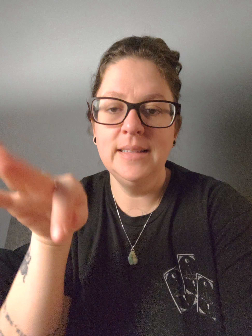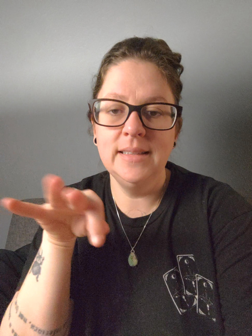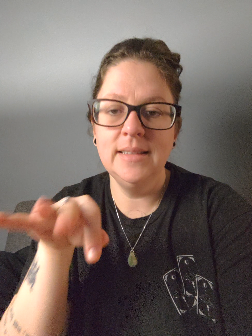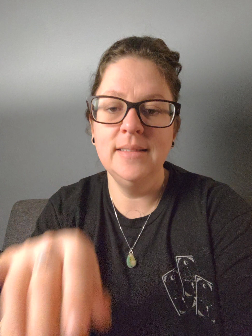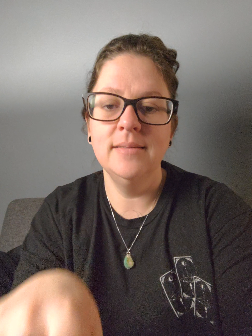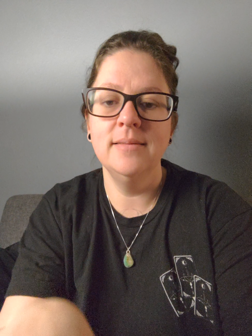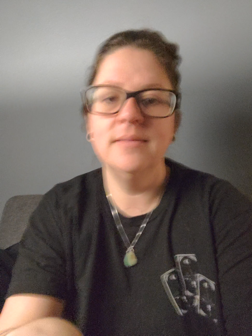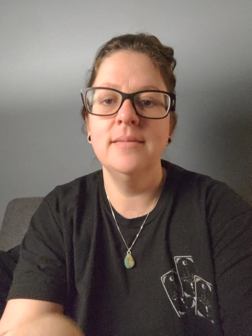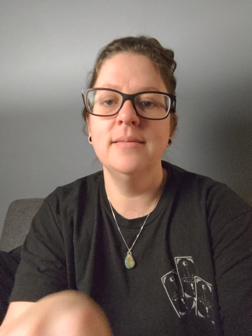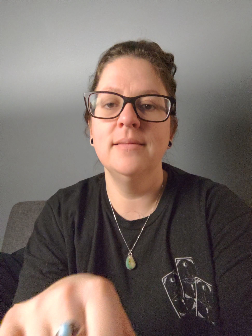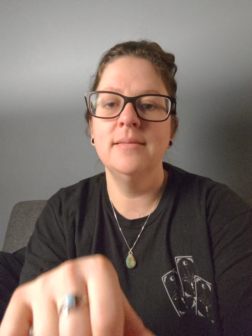feet